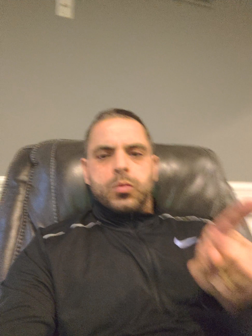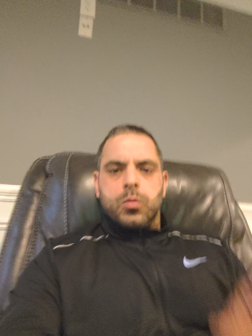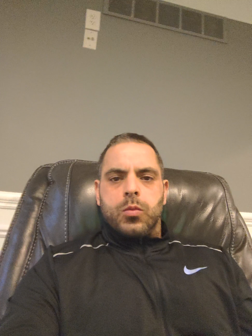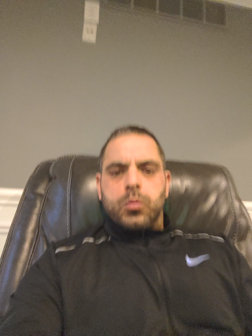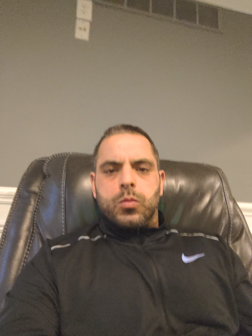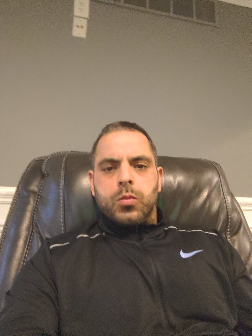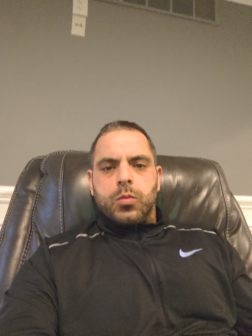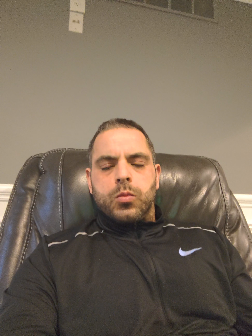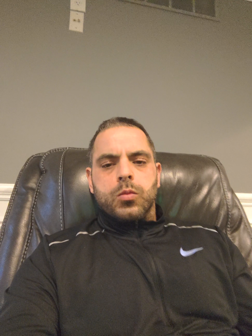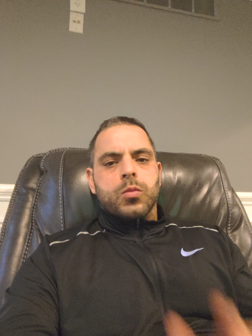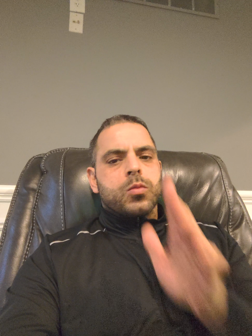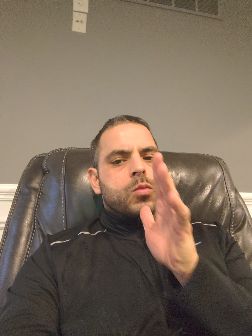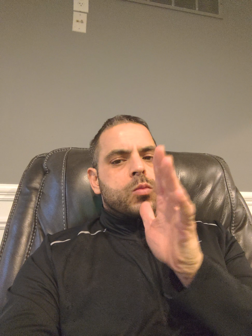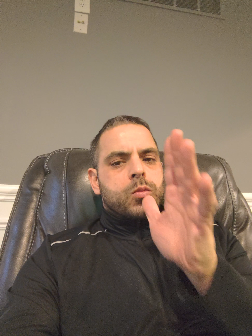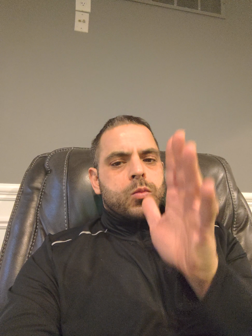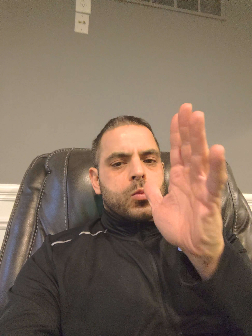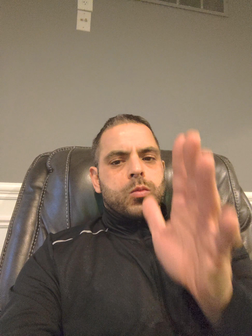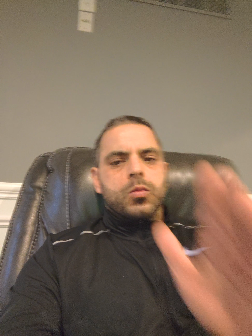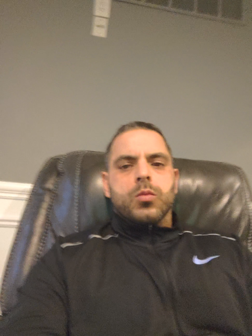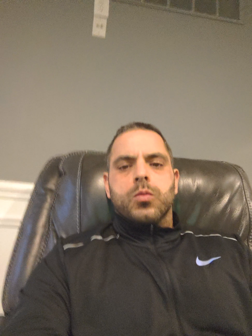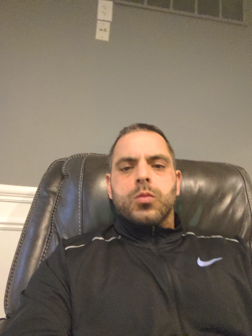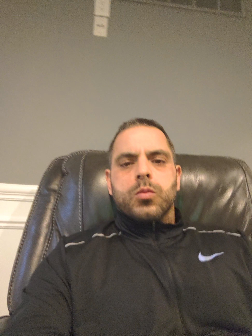grandma